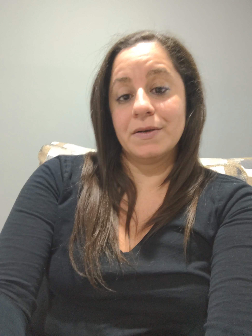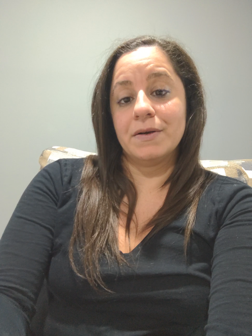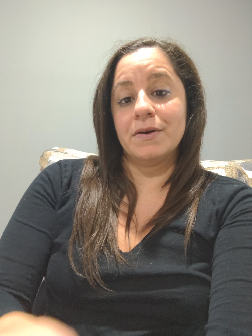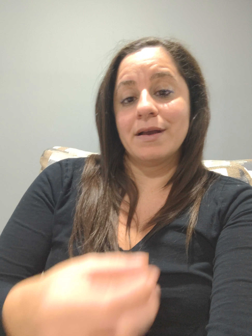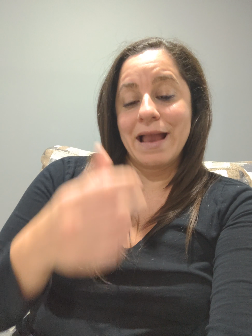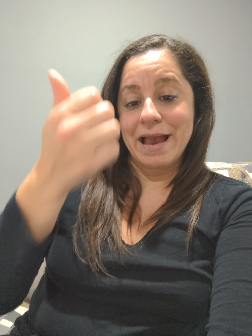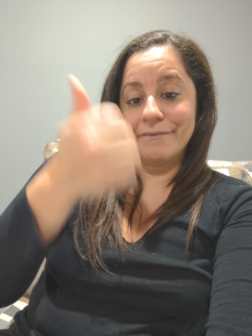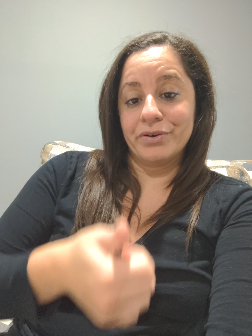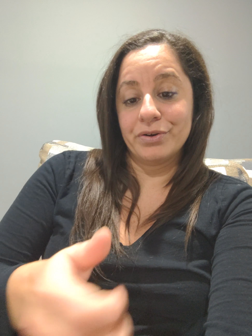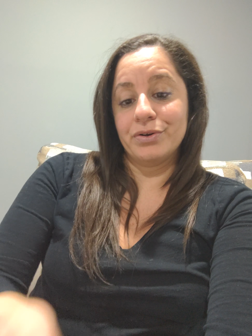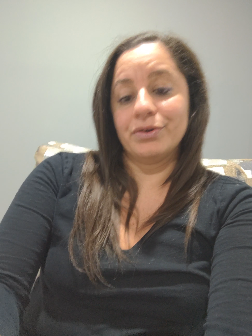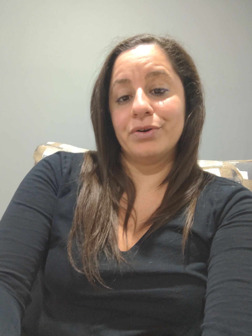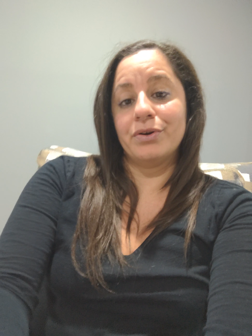every